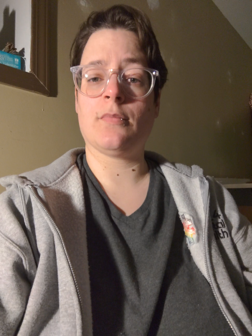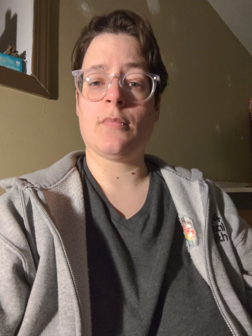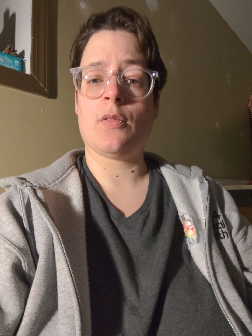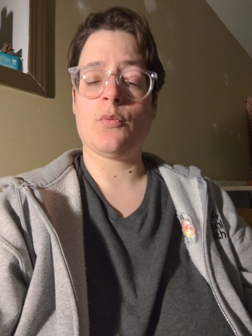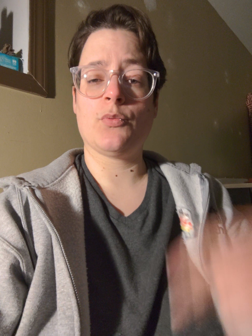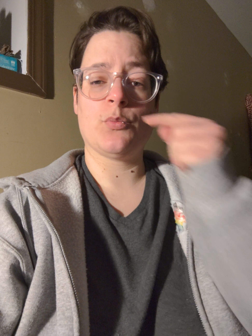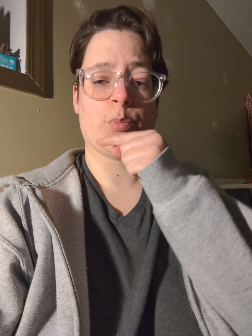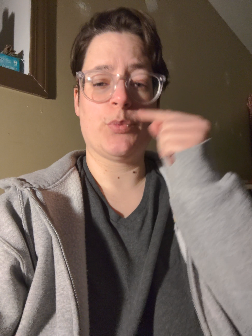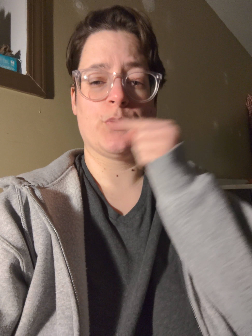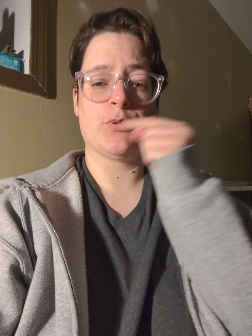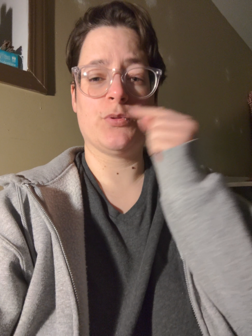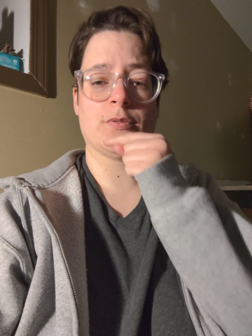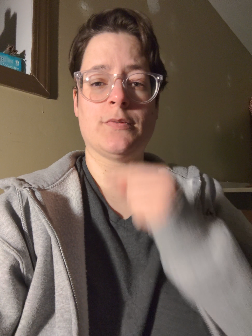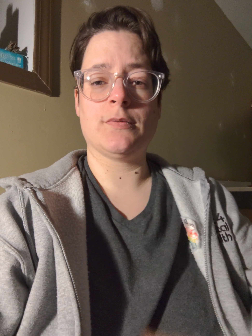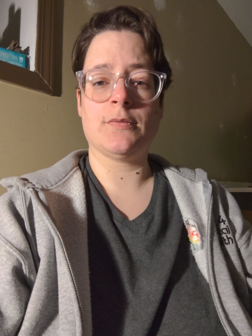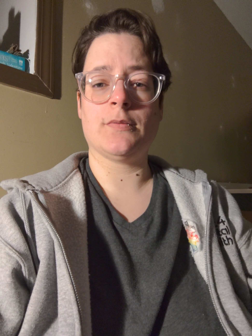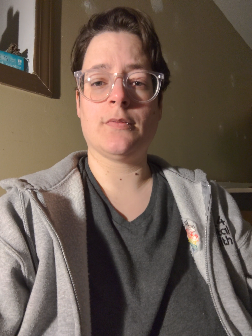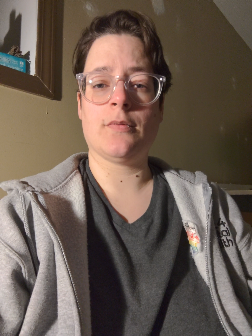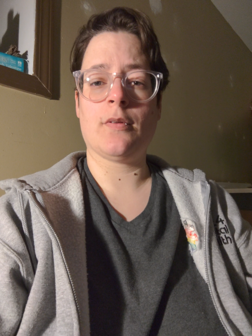toothbrush